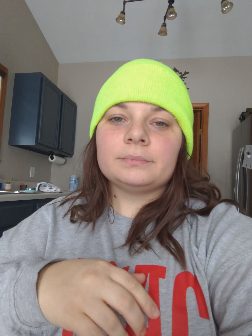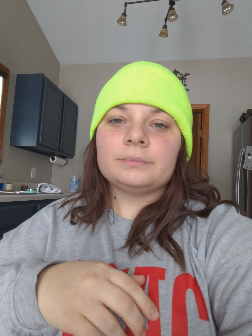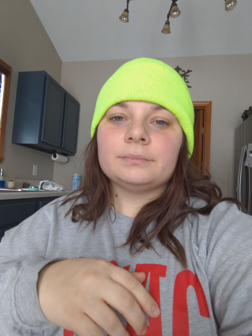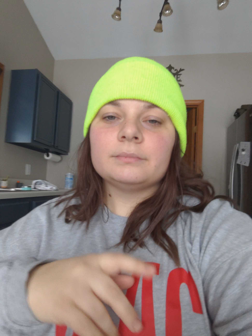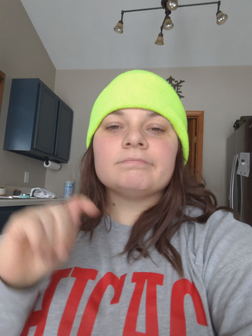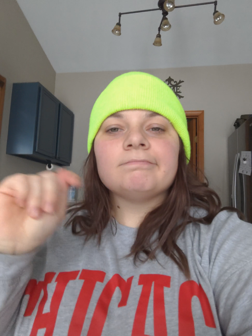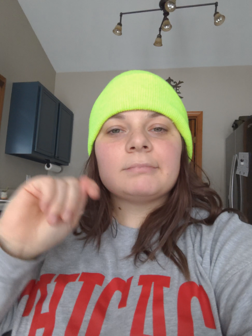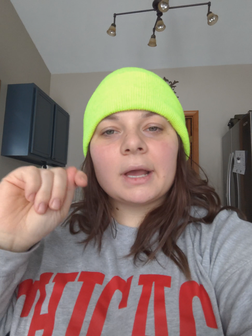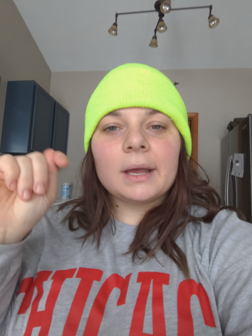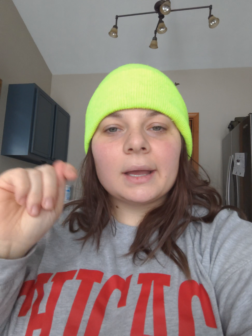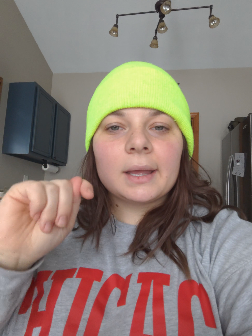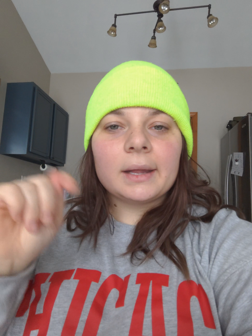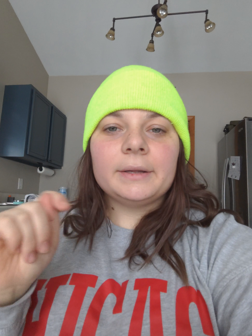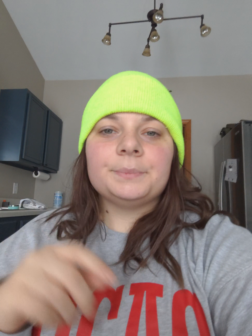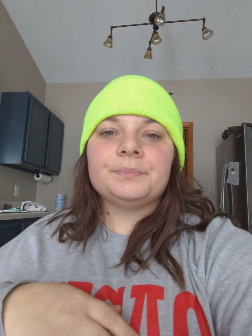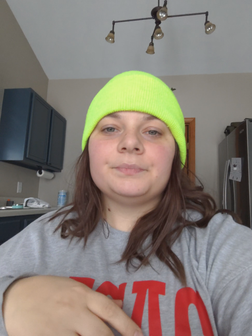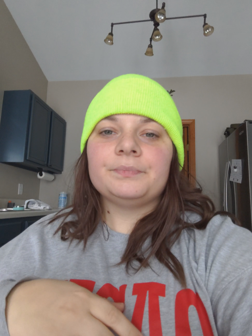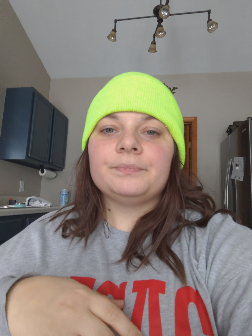potty